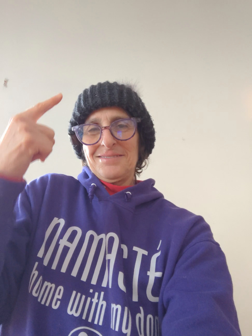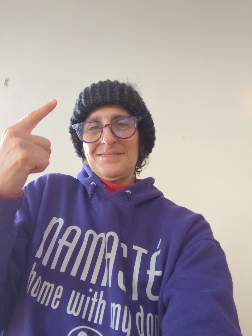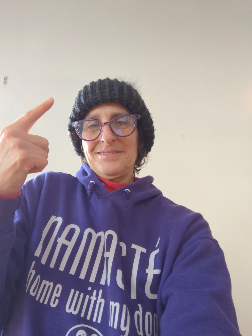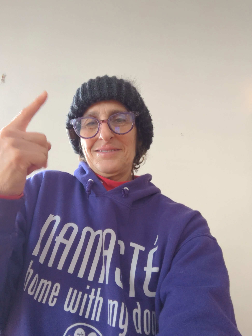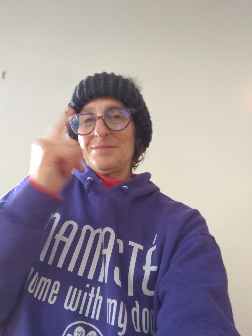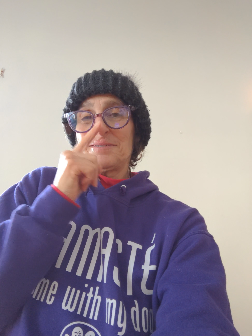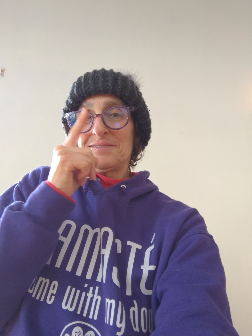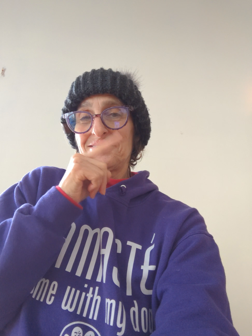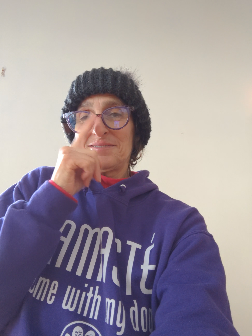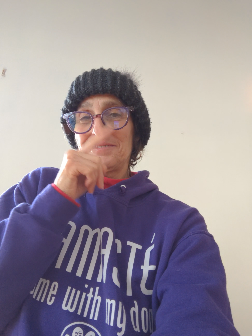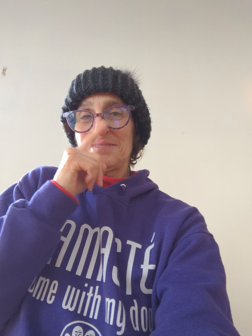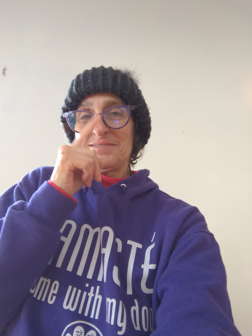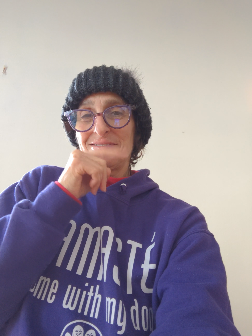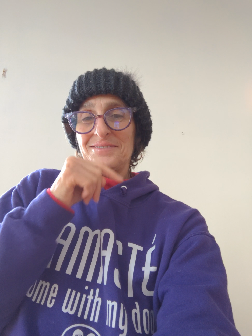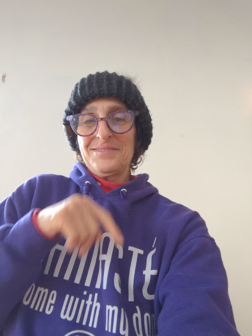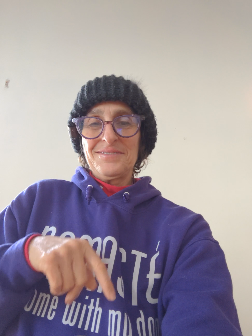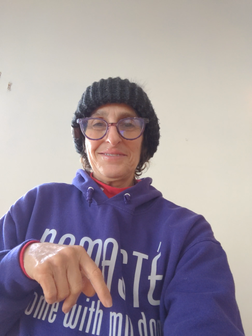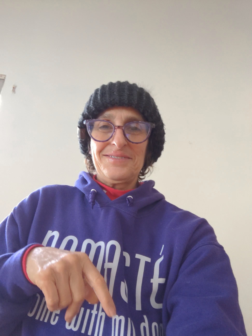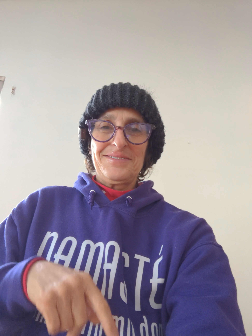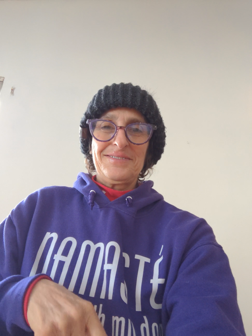mouse